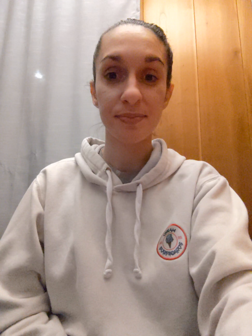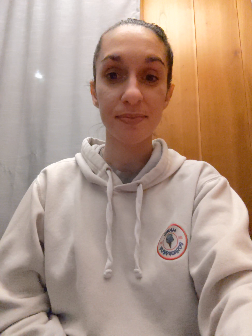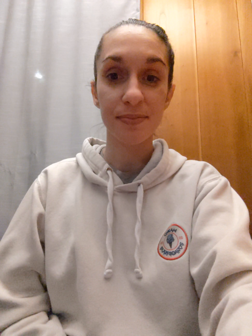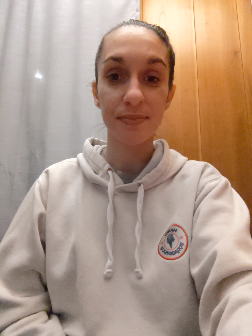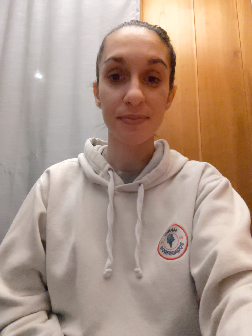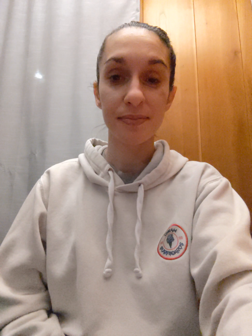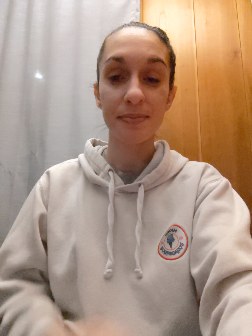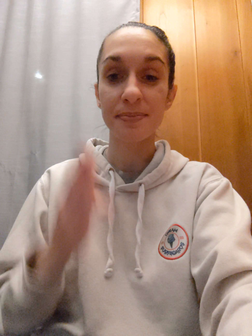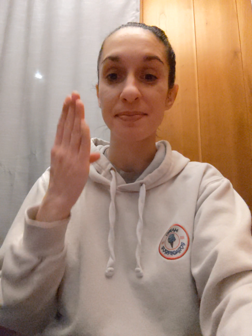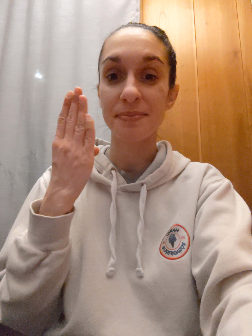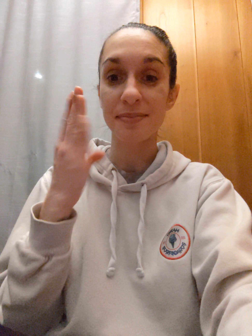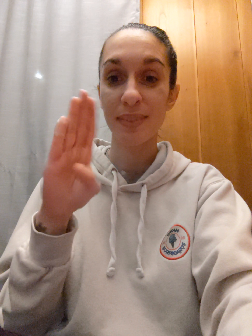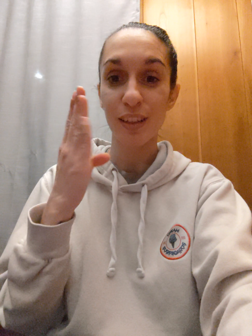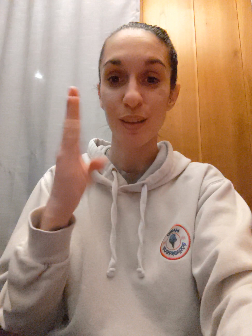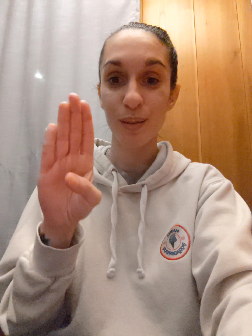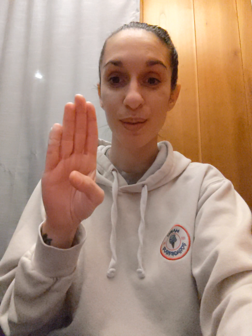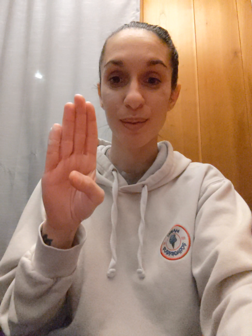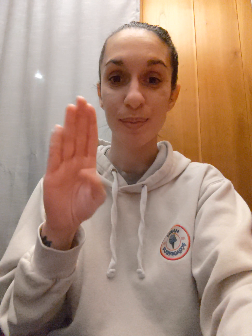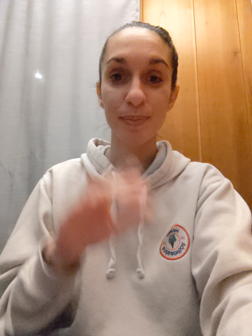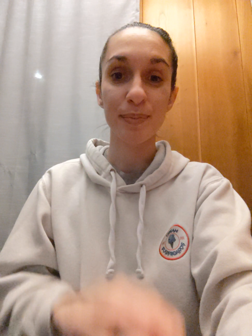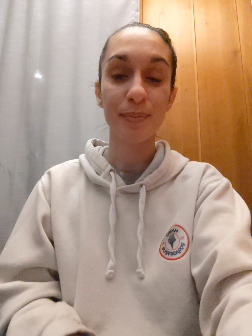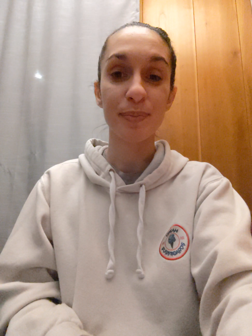blue